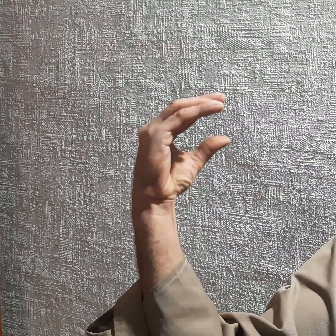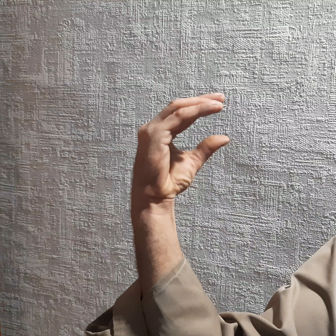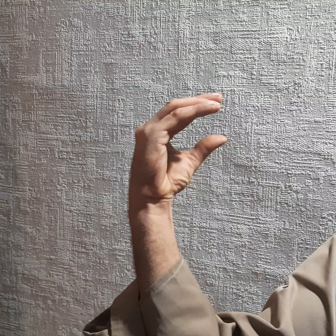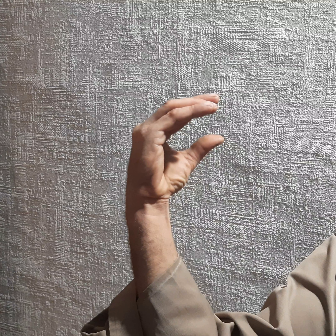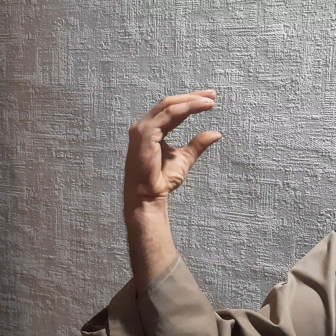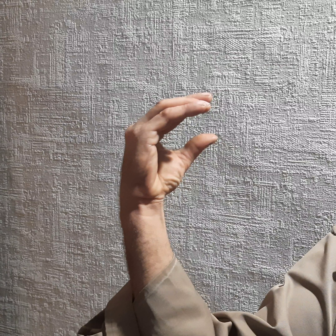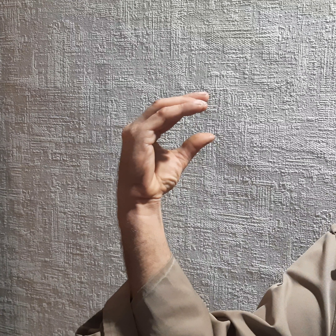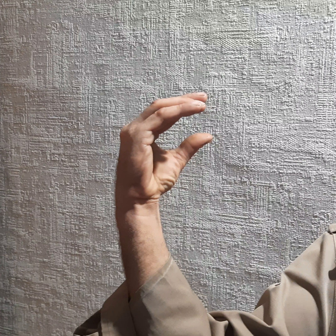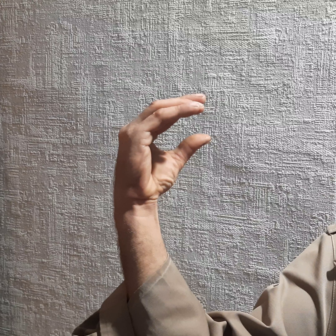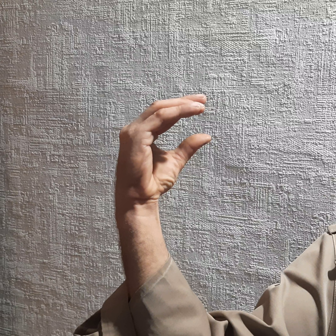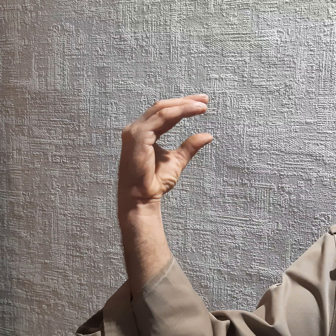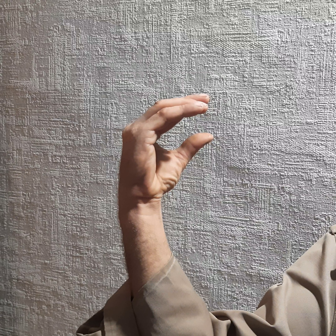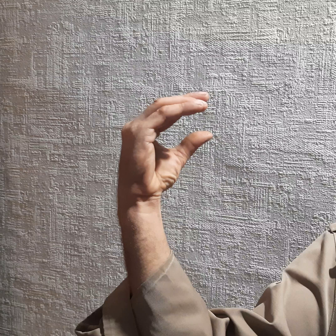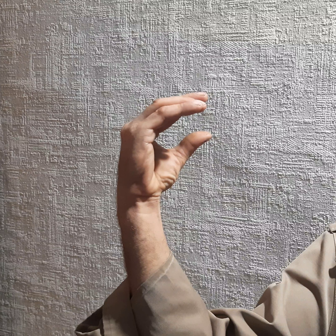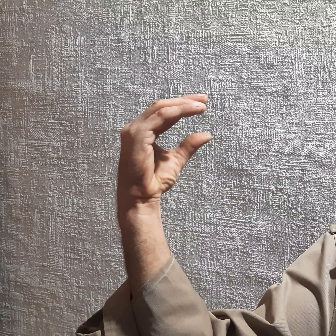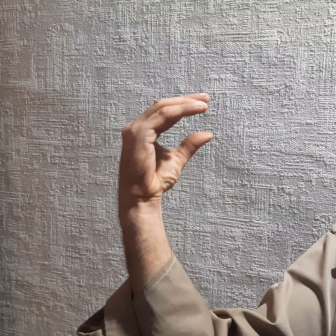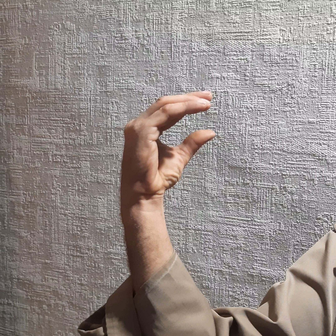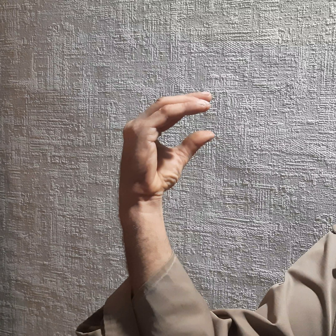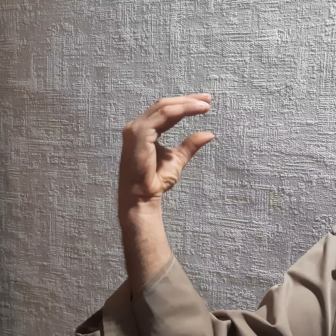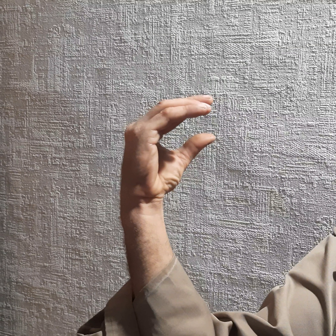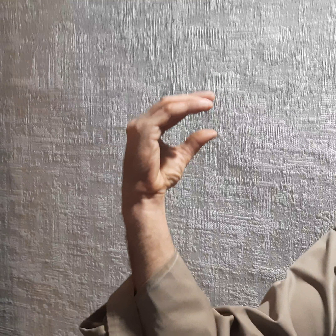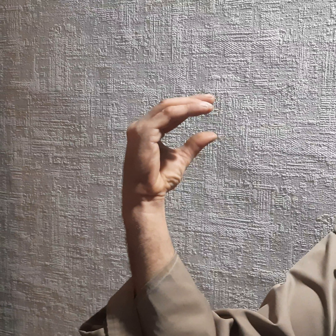С